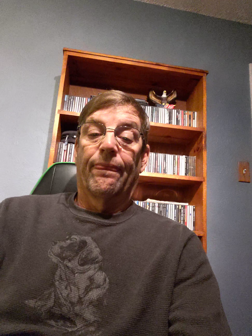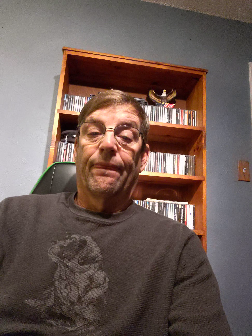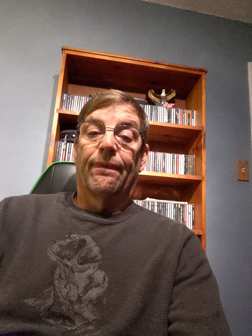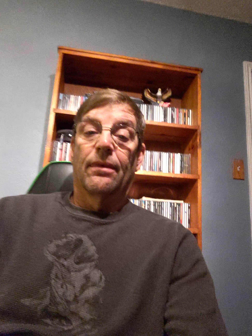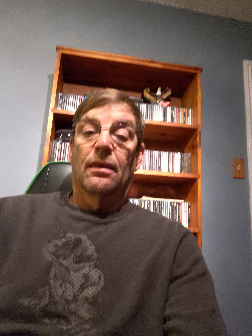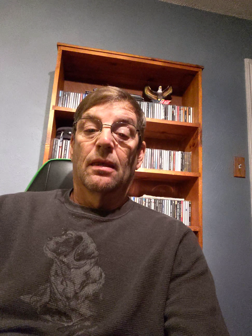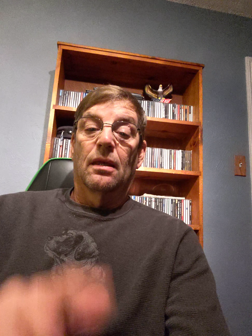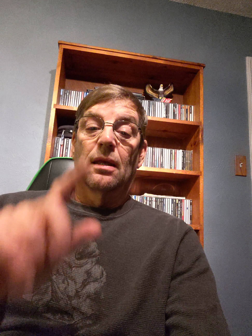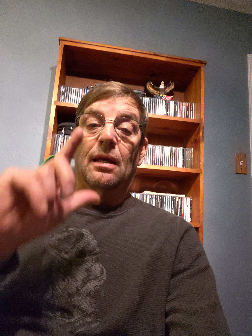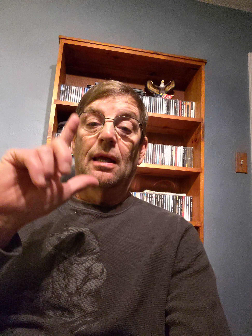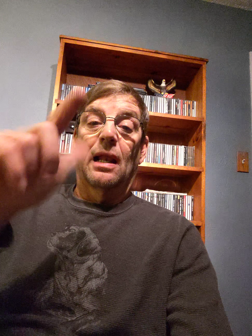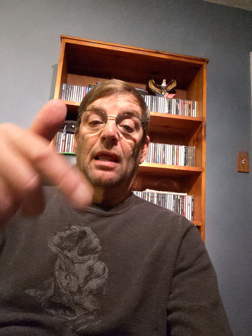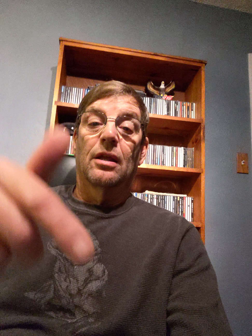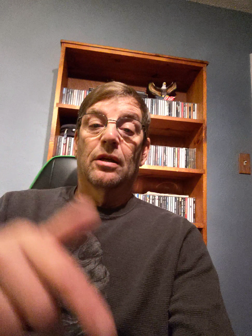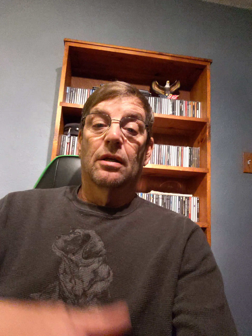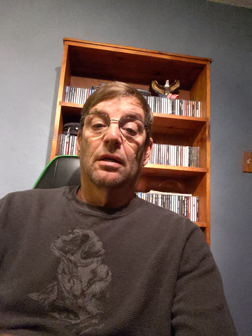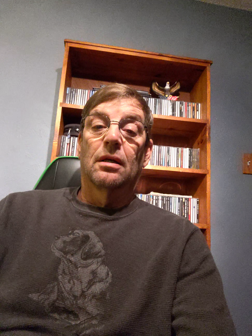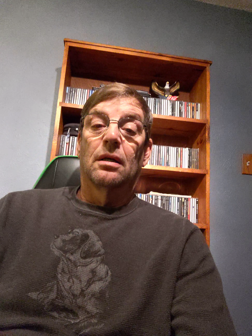later